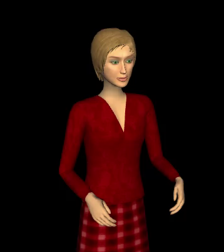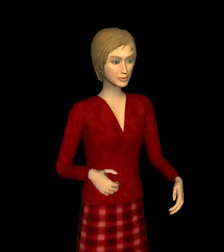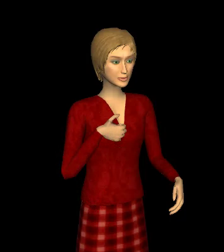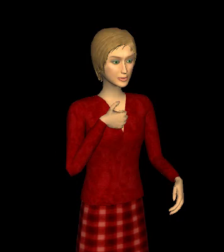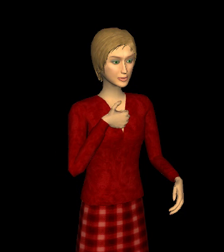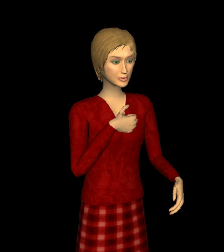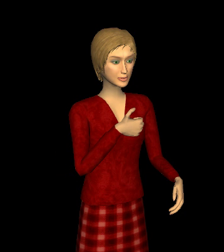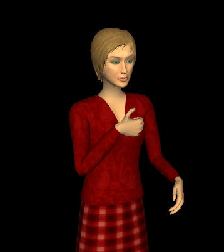غني